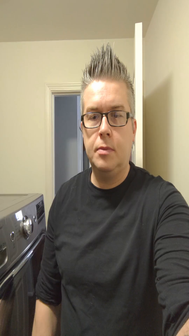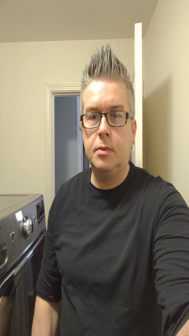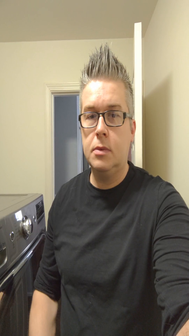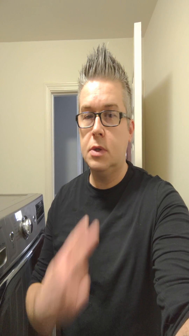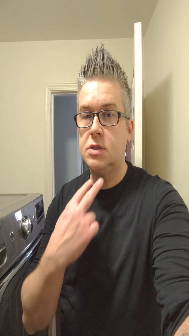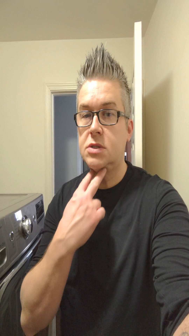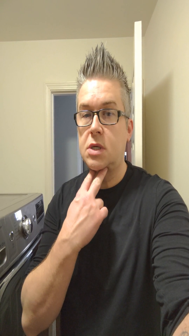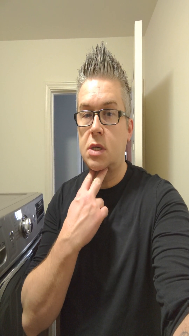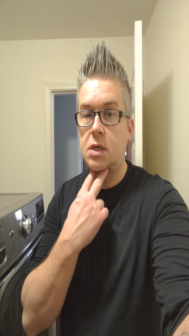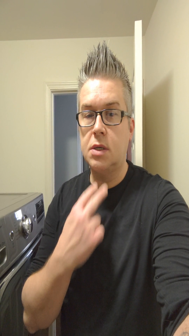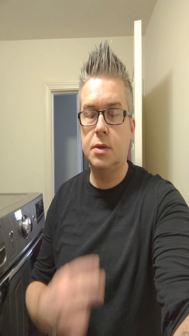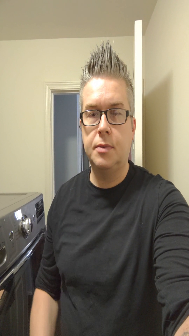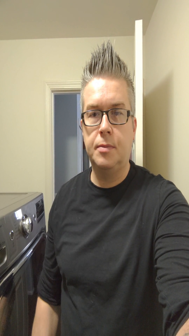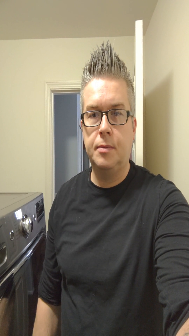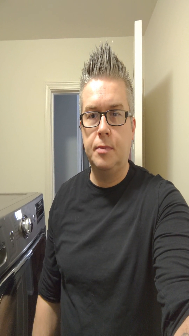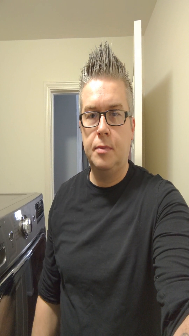stuck